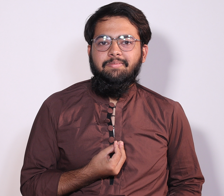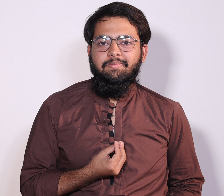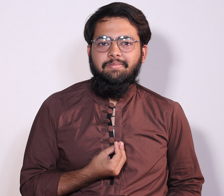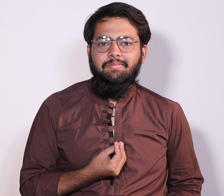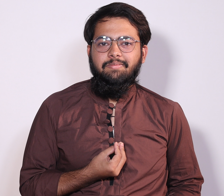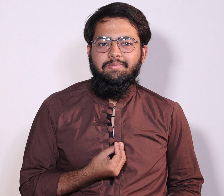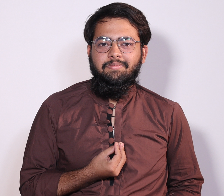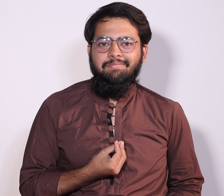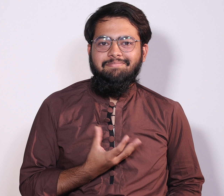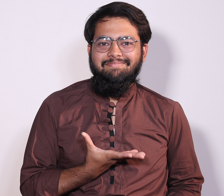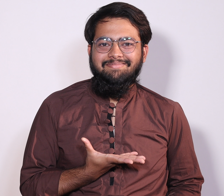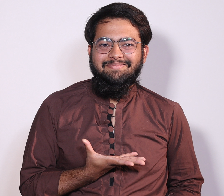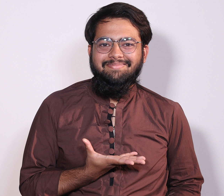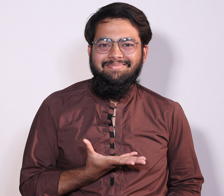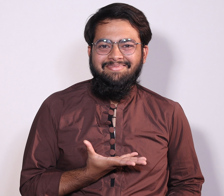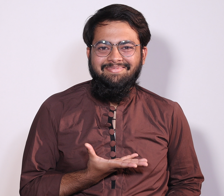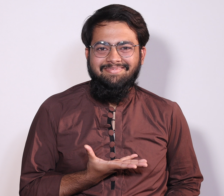glad